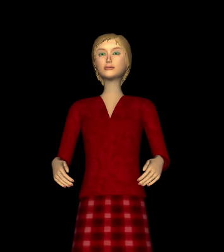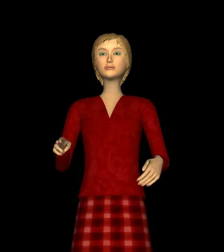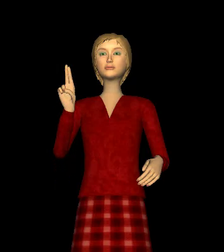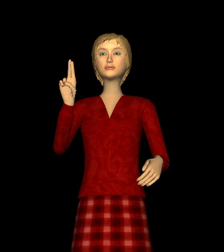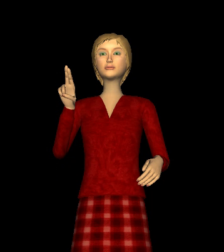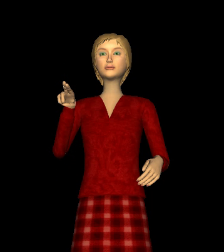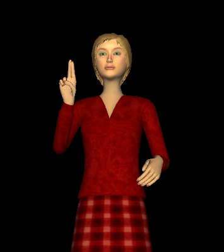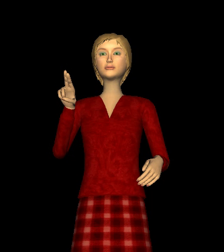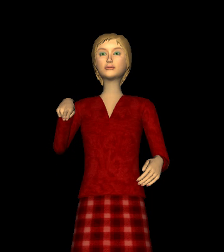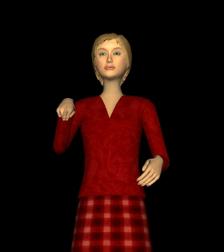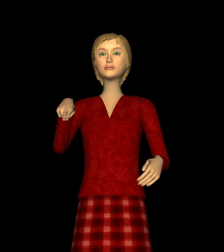رسم